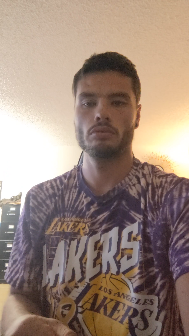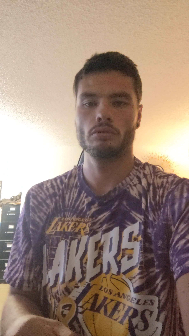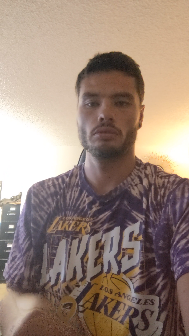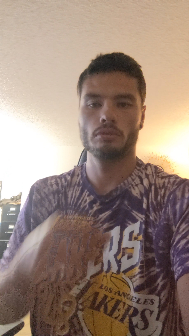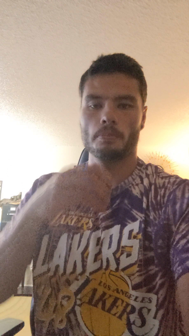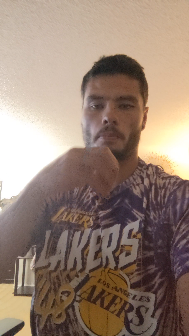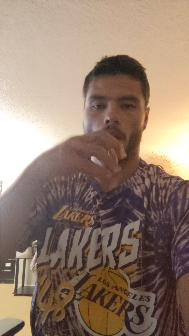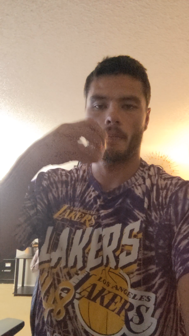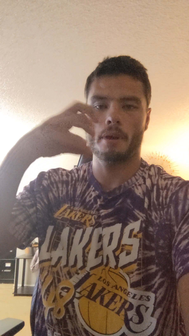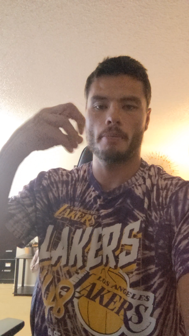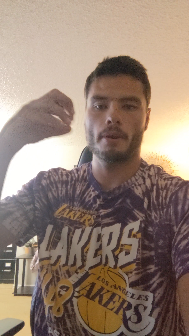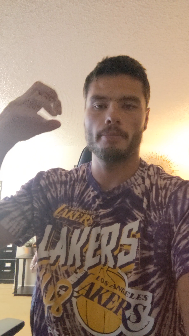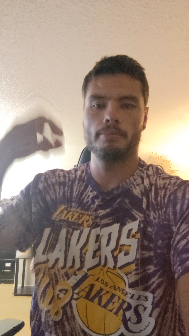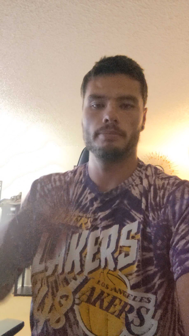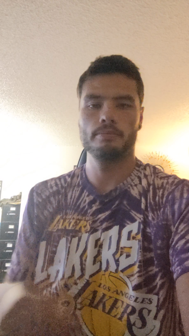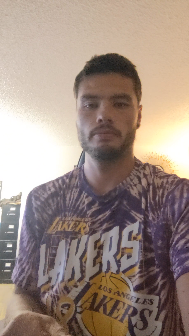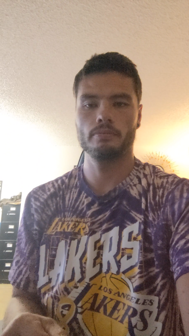bubbles